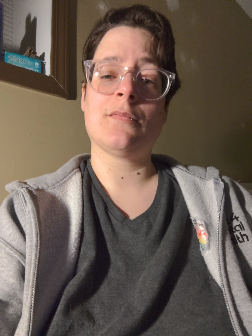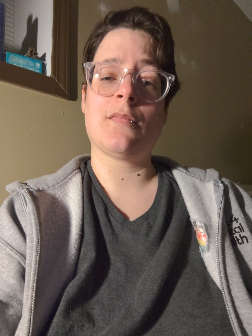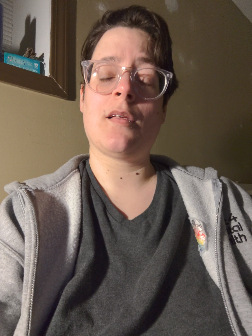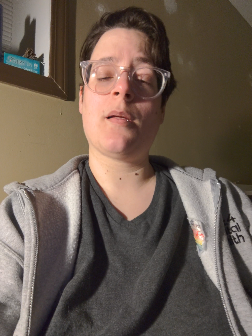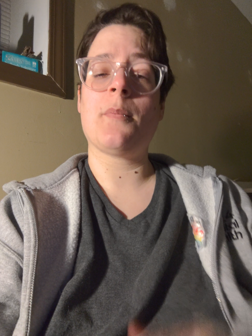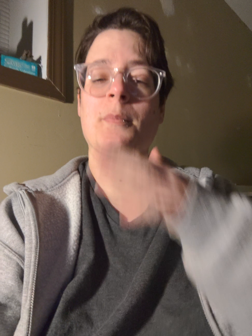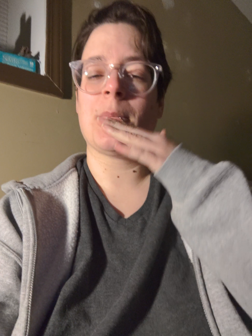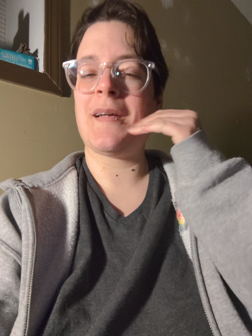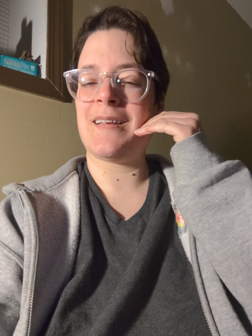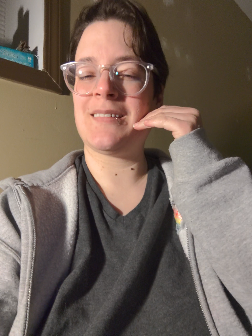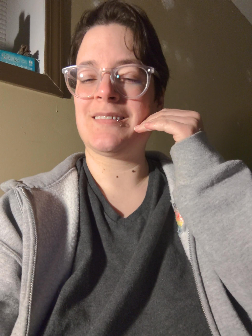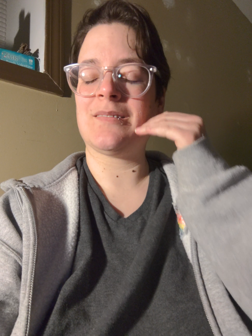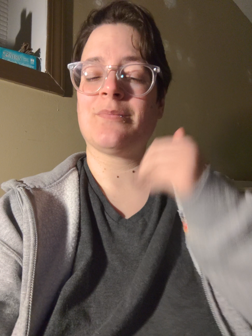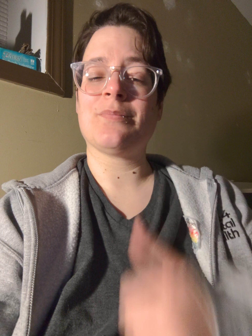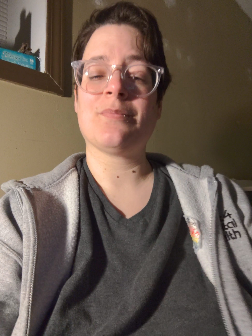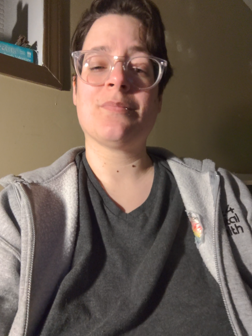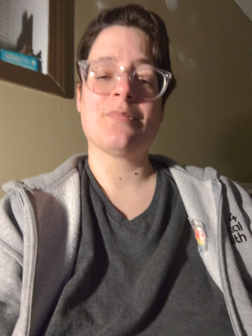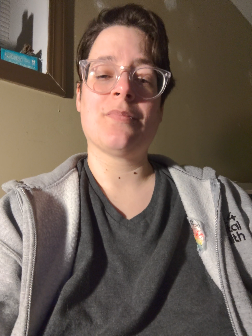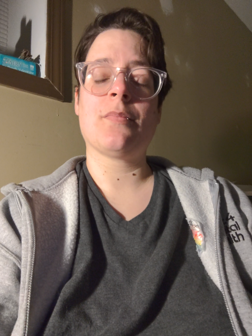smile